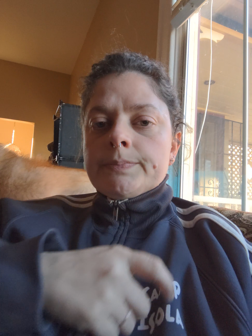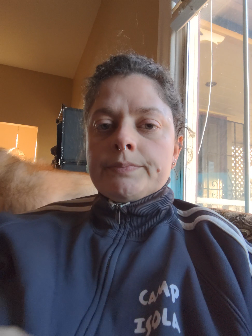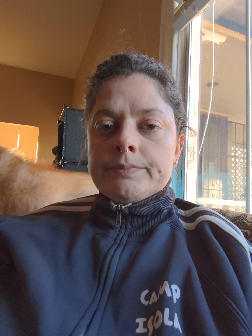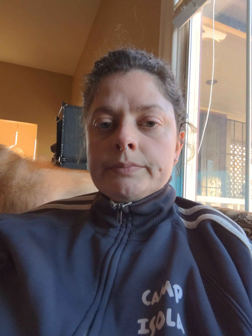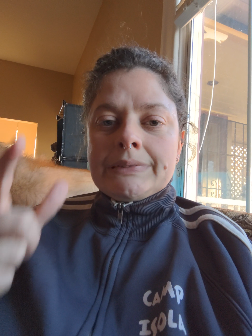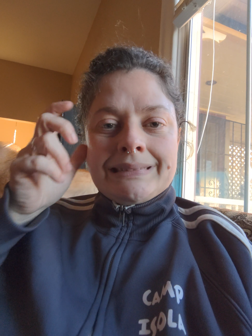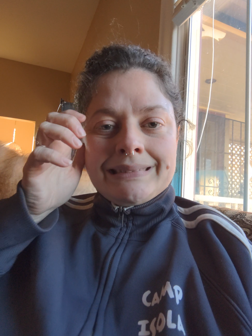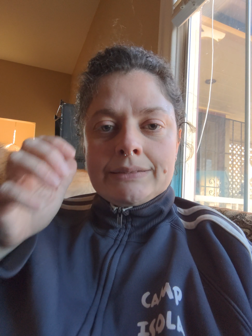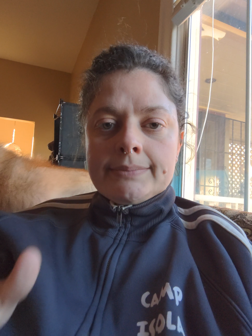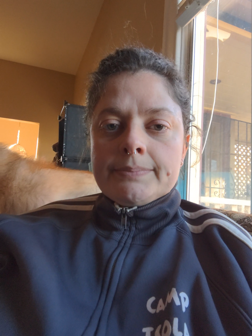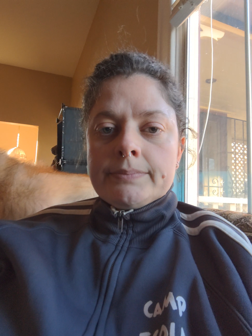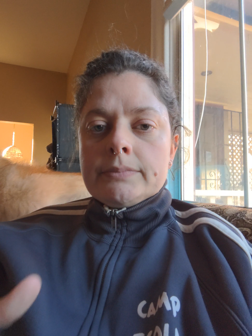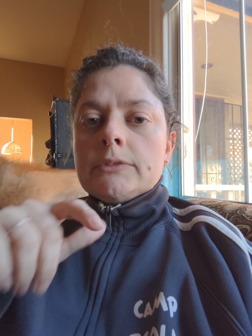listen